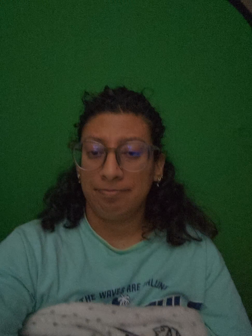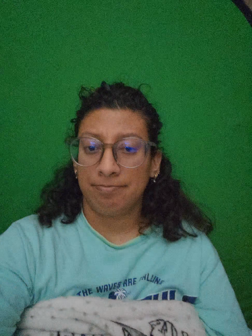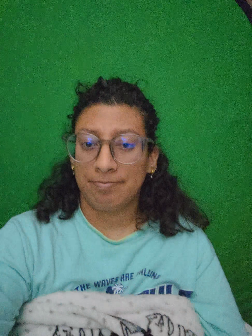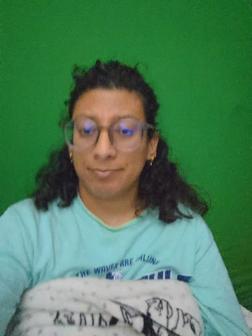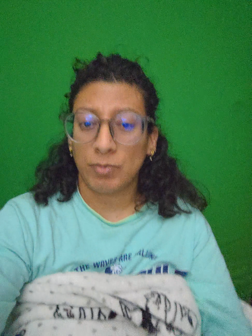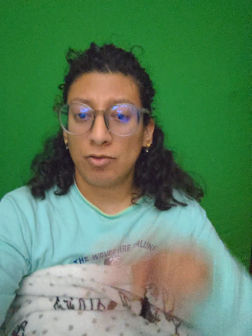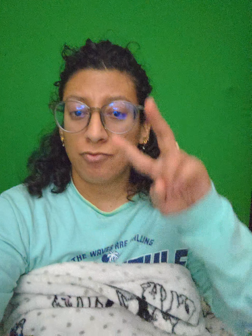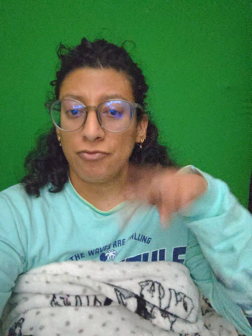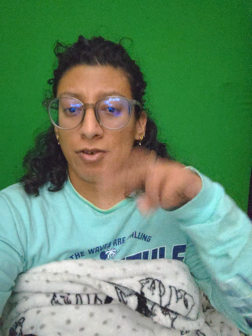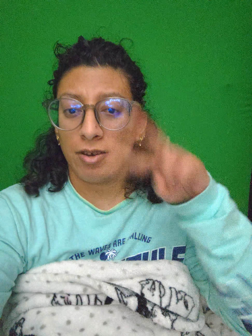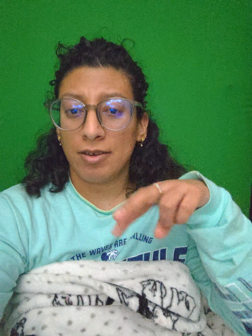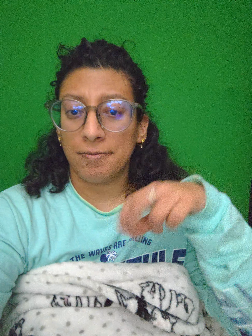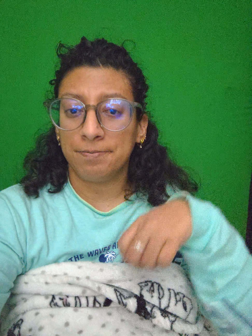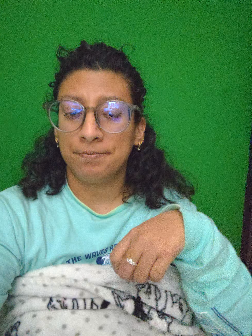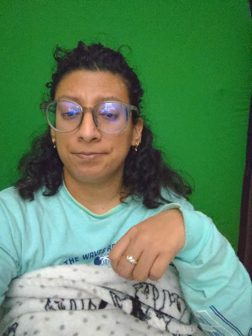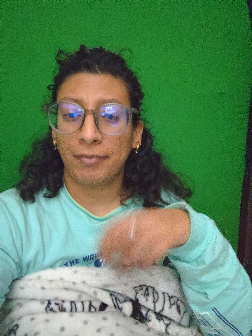read